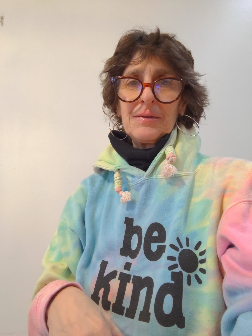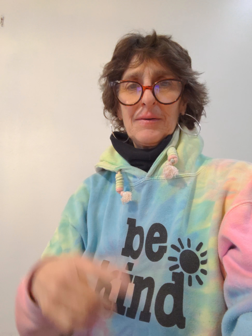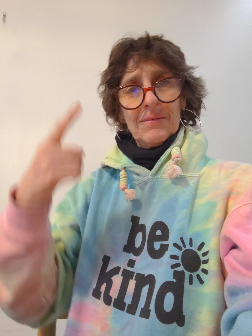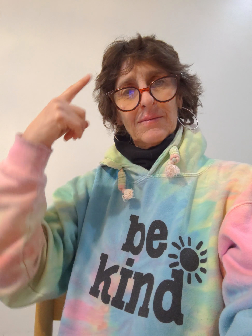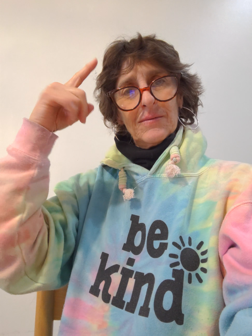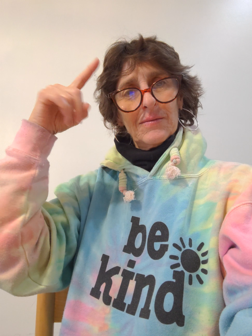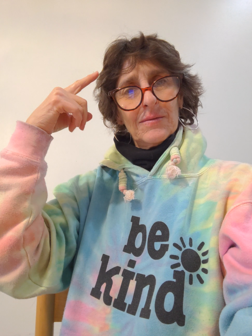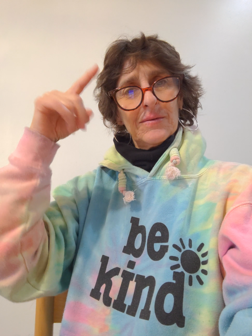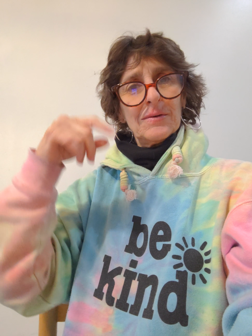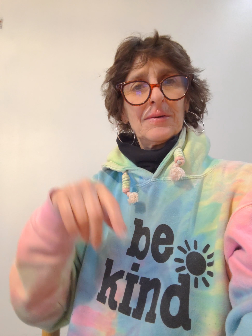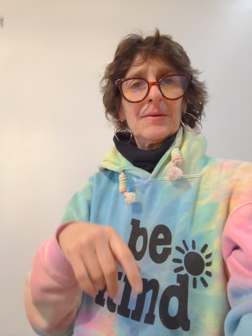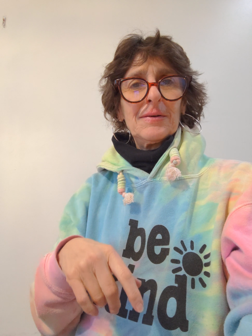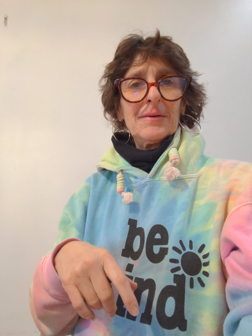for